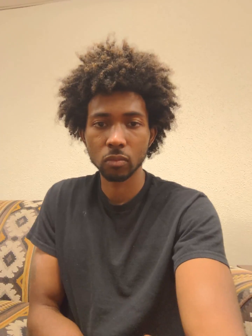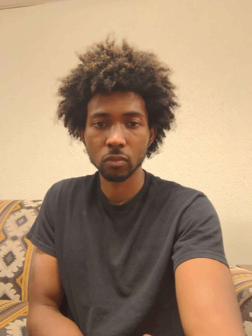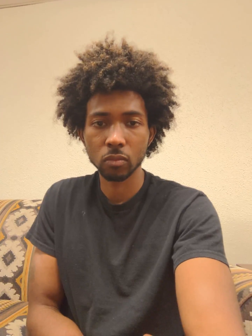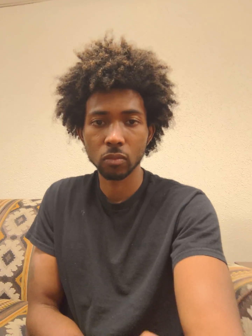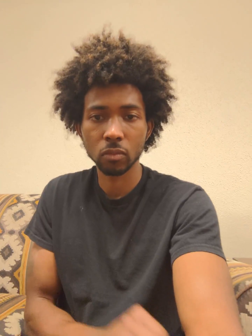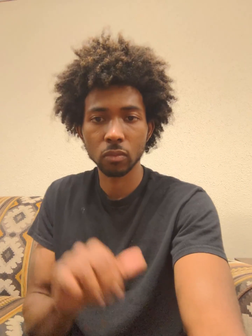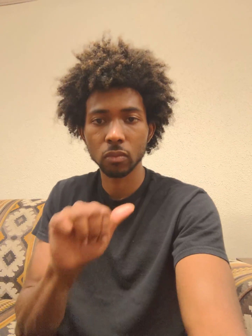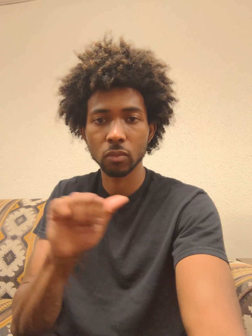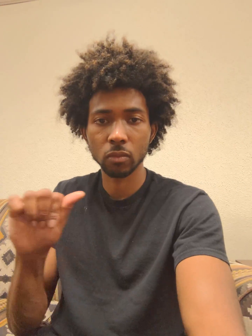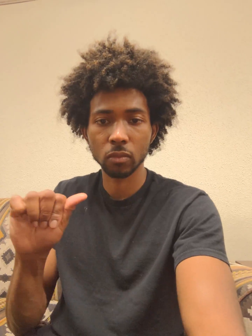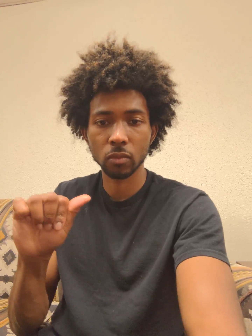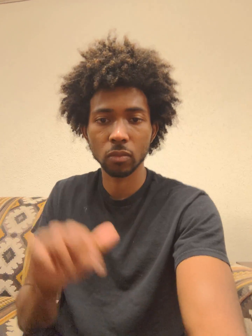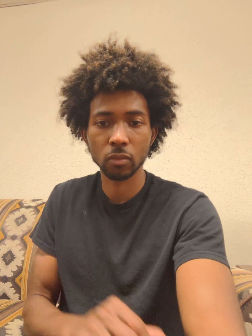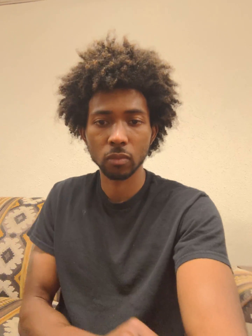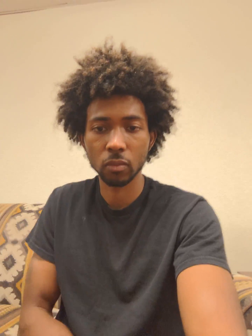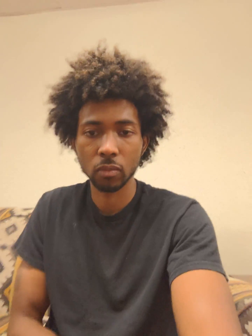a